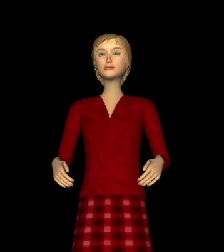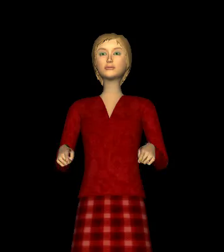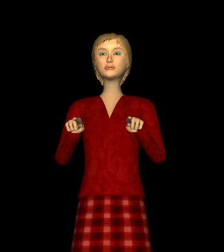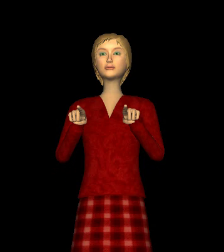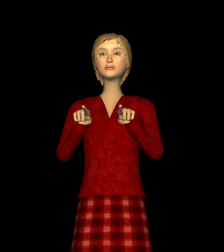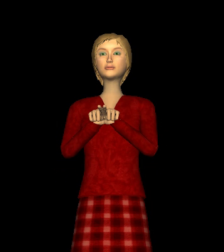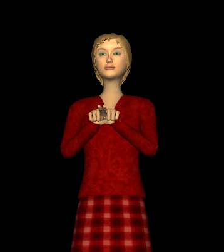أيضا